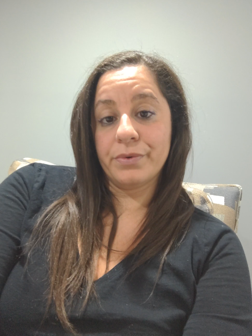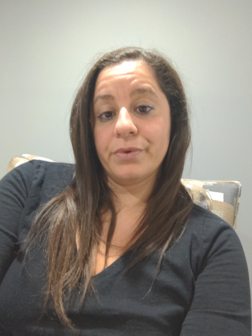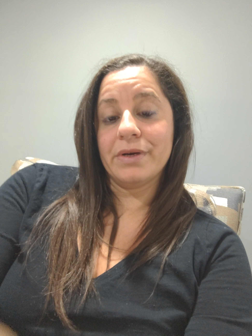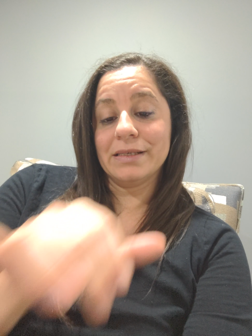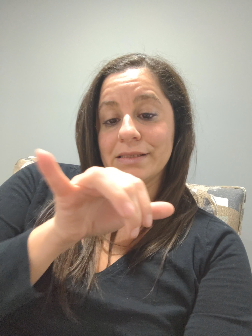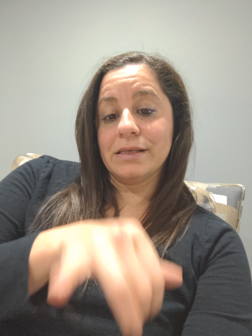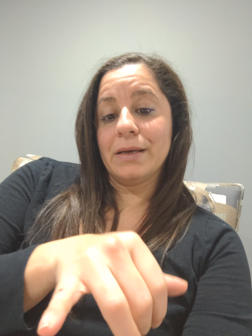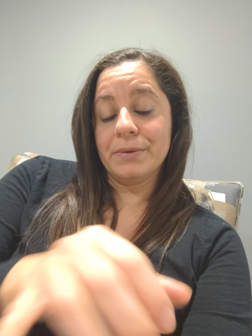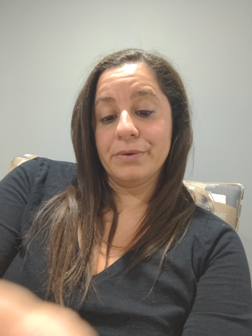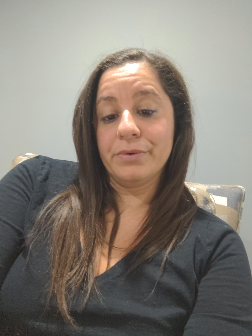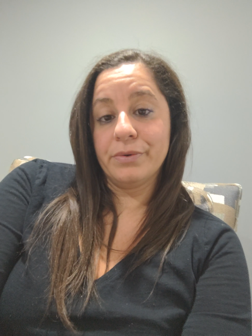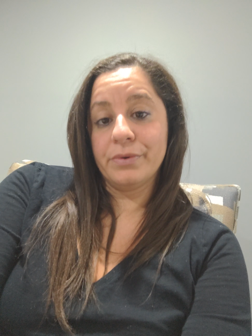stay